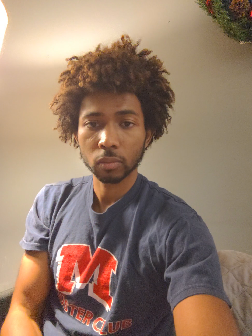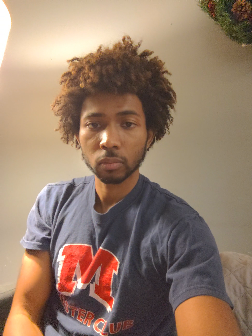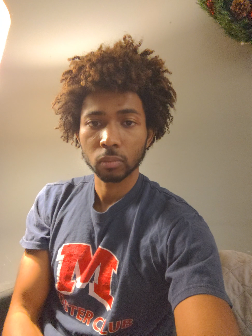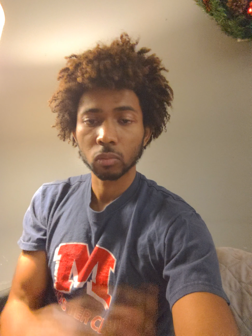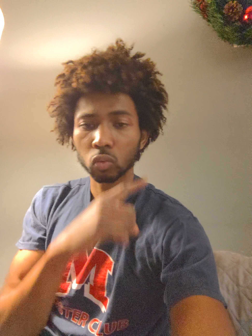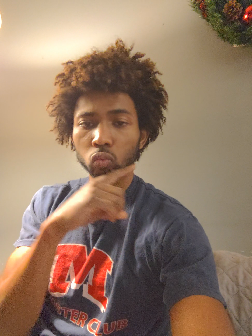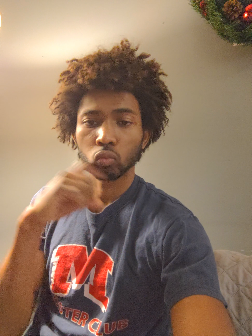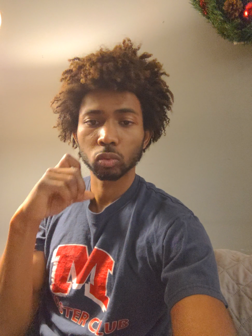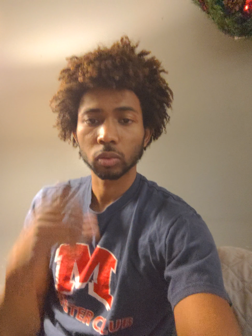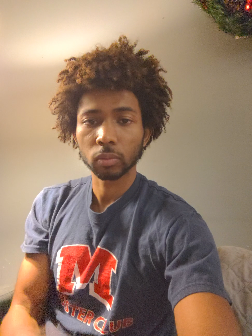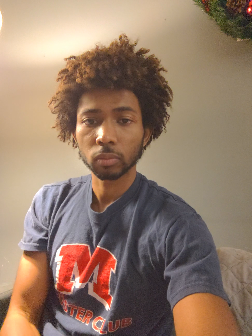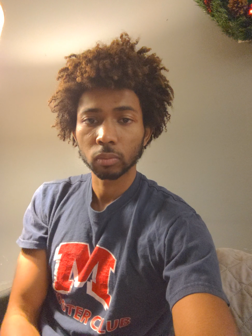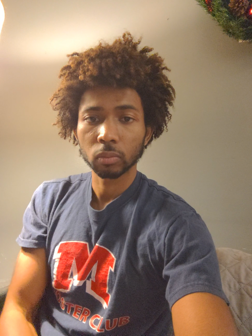dry